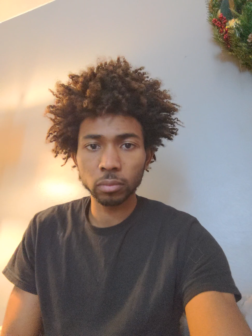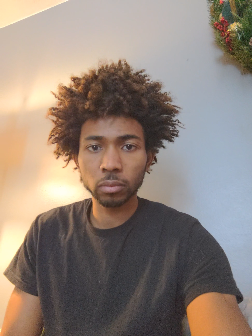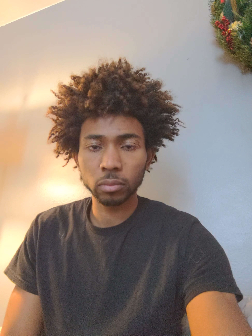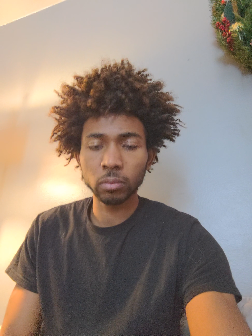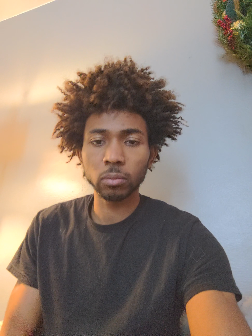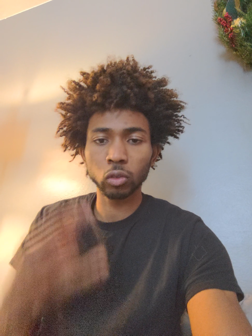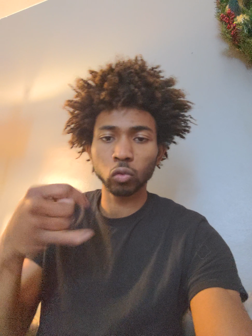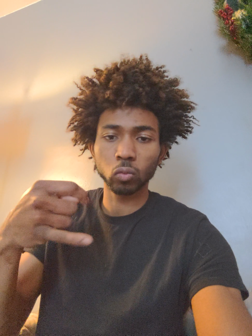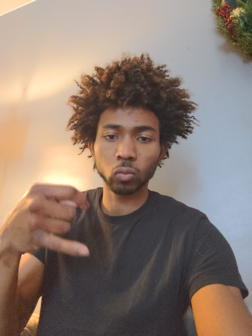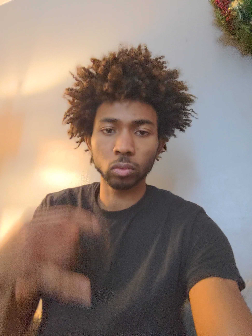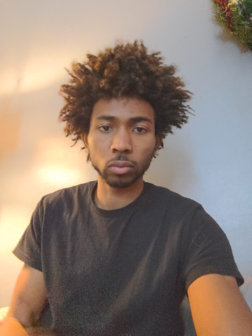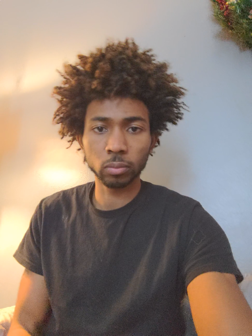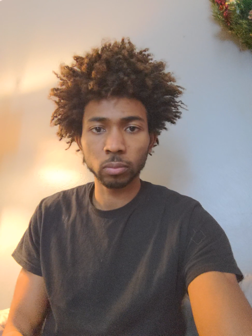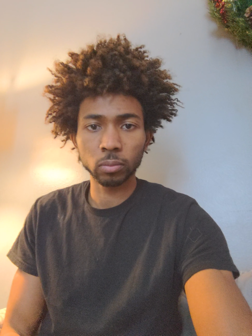toy